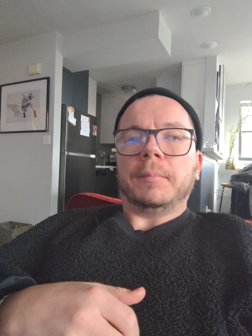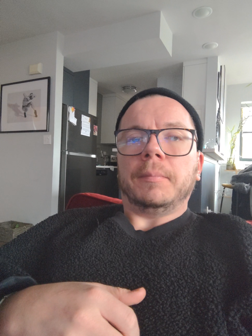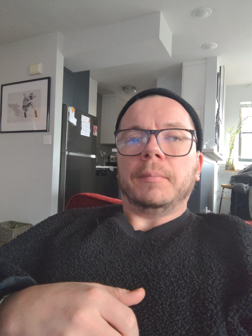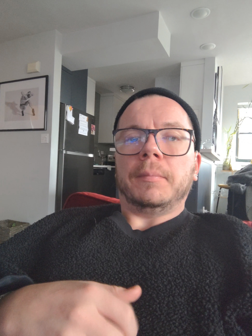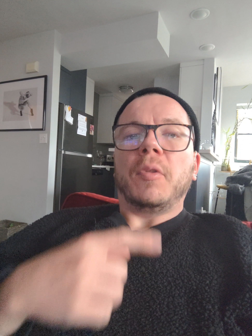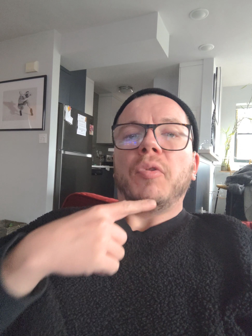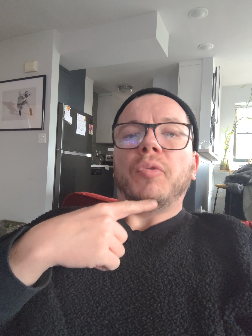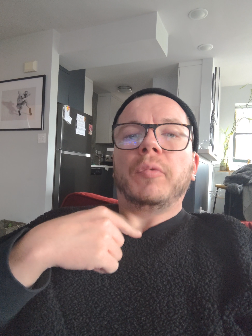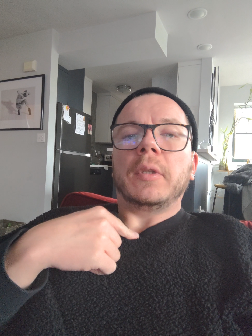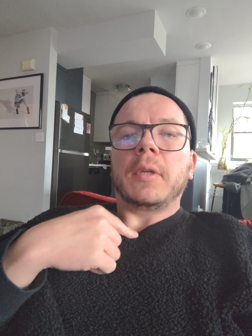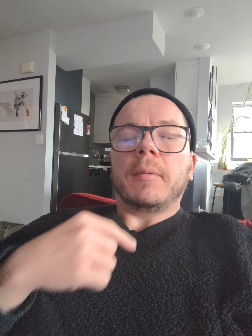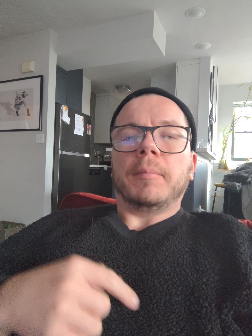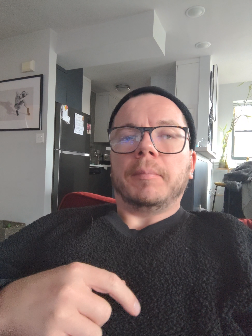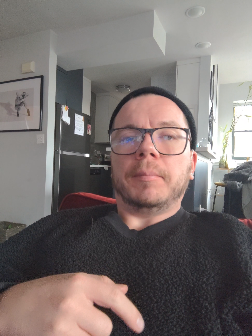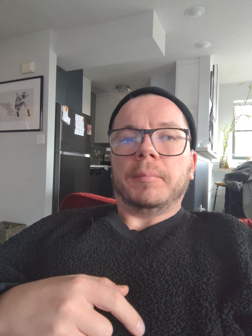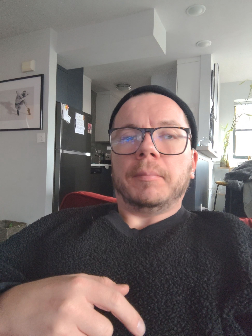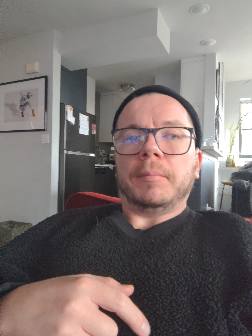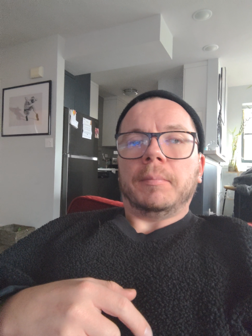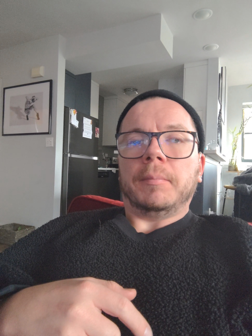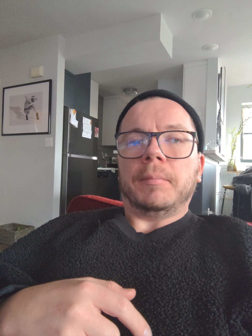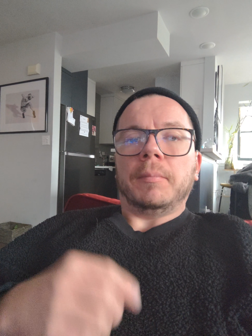thirsty